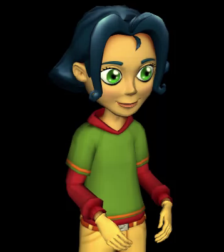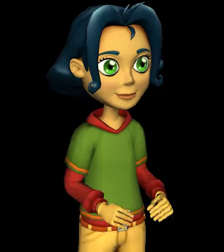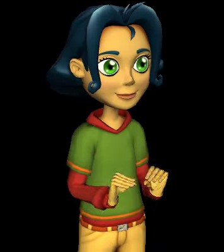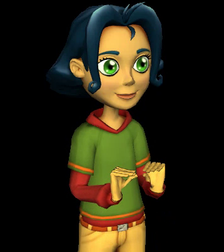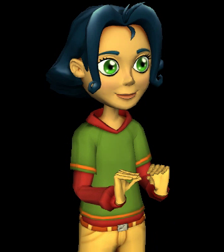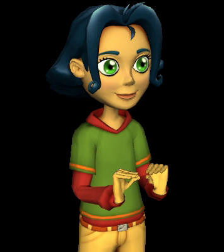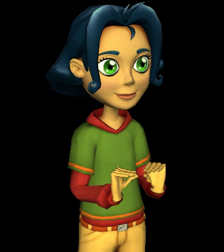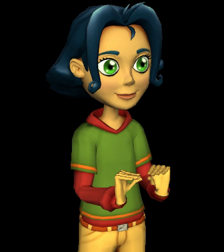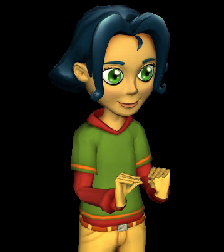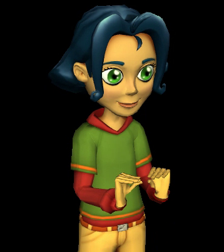يتعلم